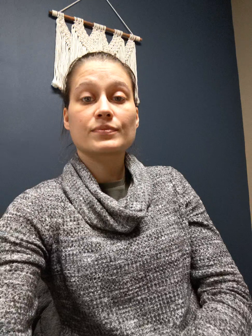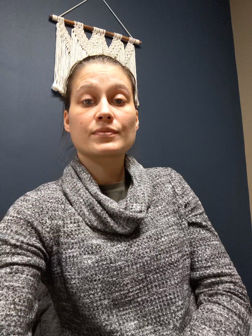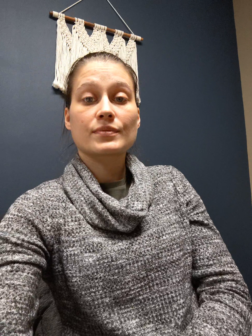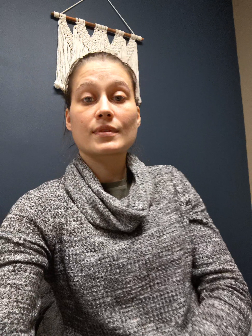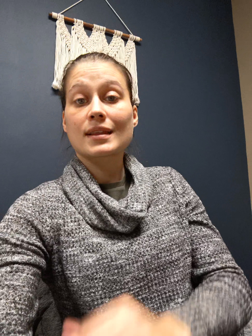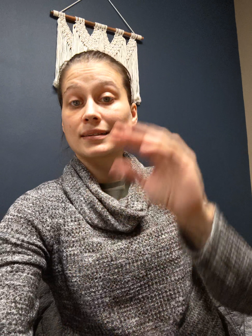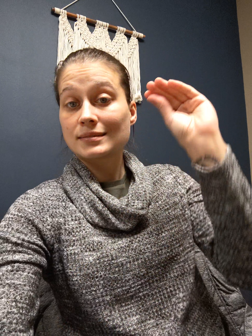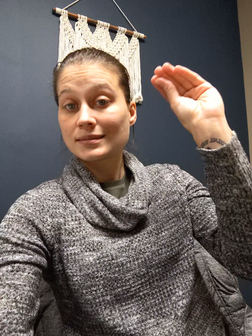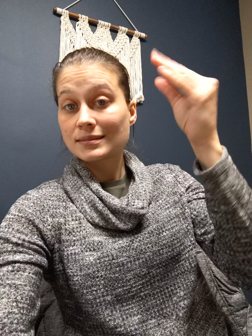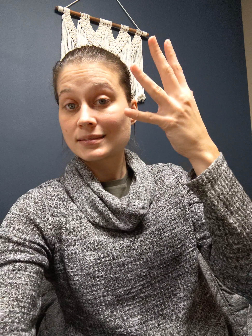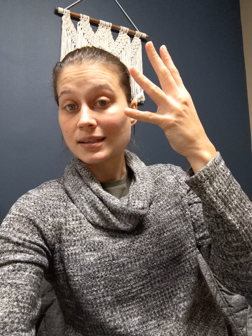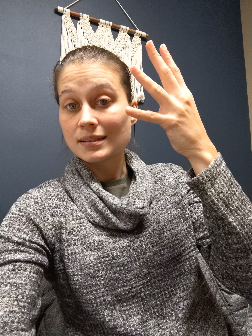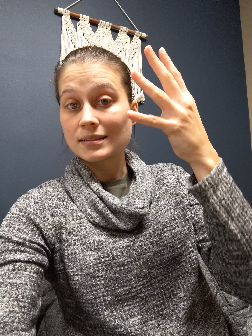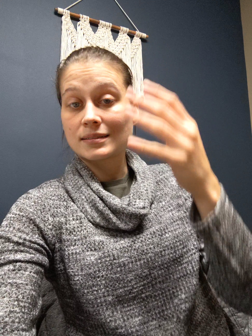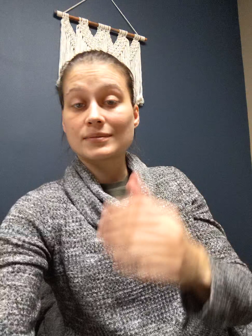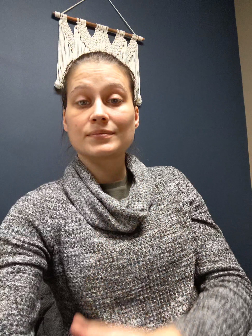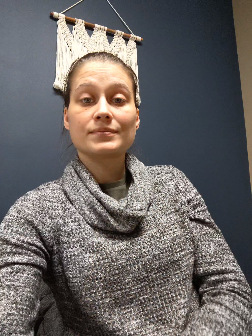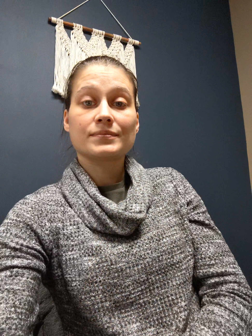sun